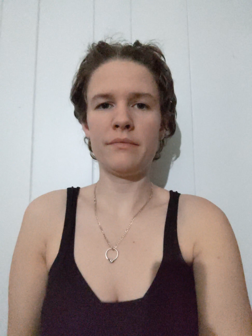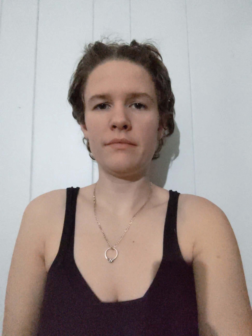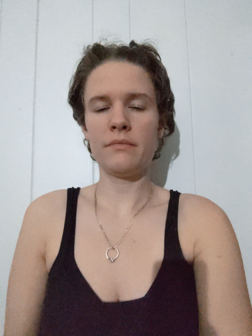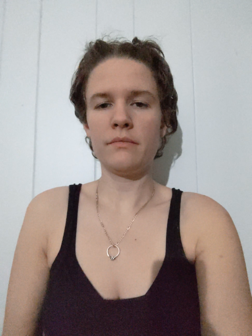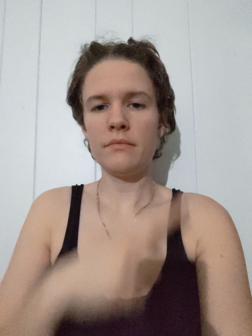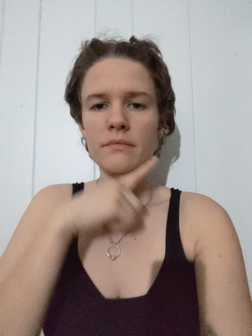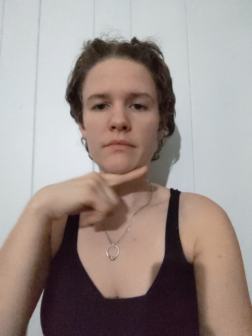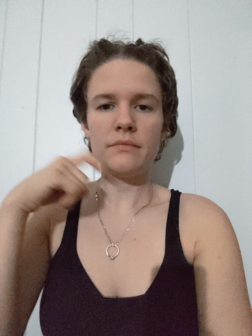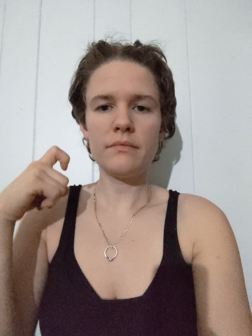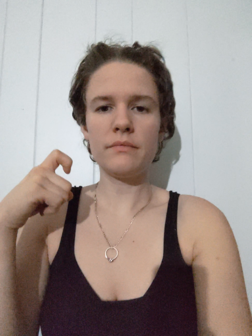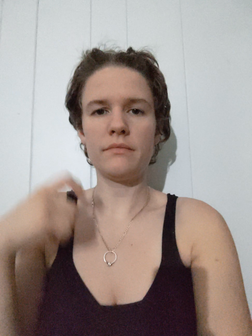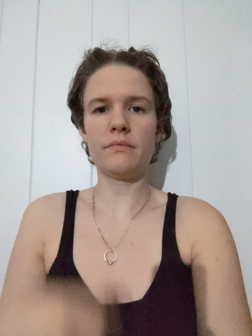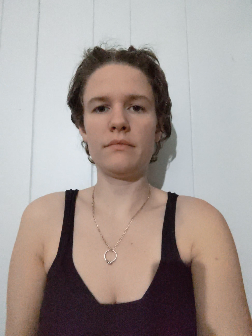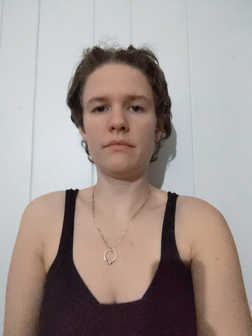dry